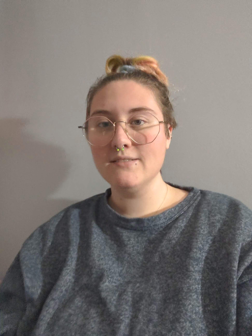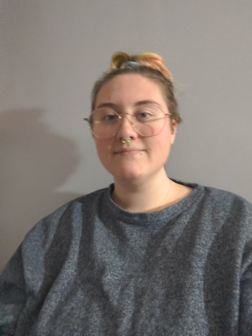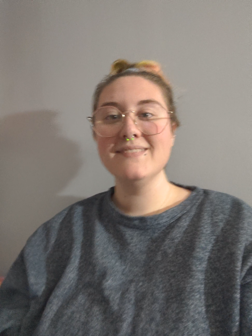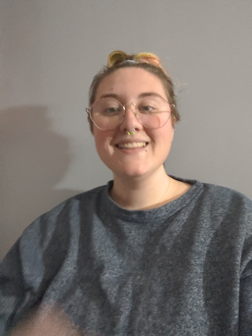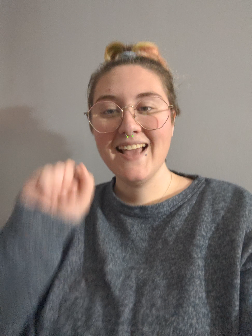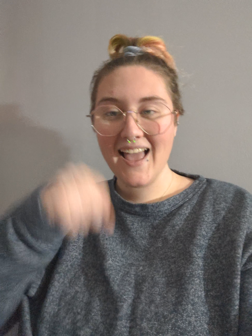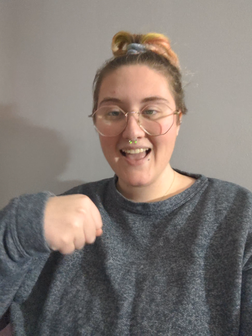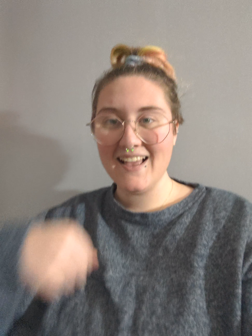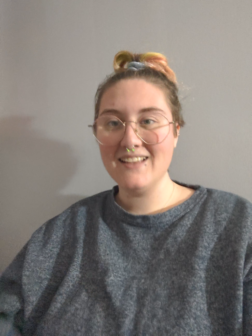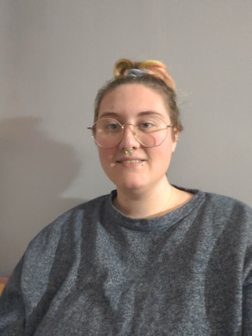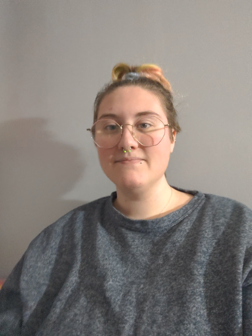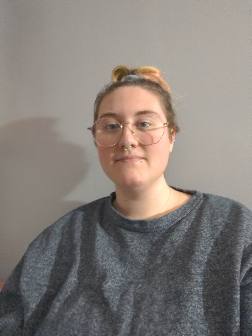can